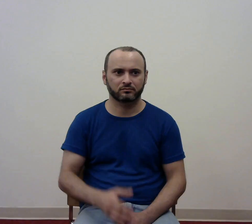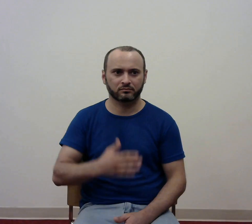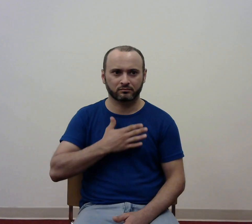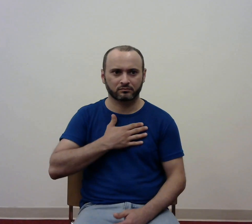mən